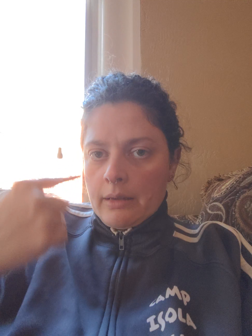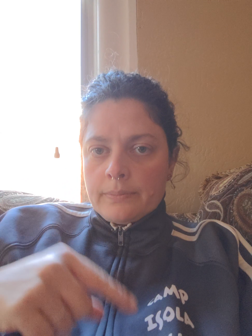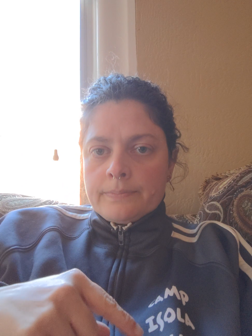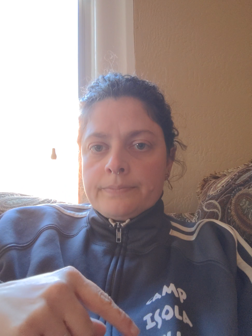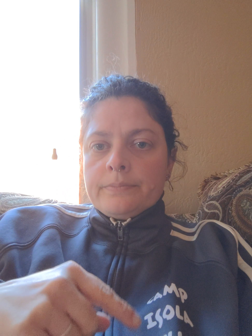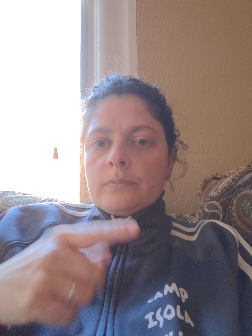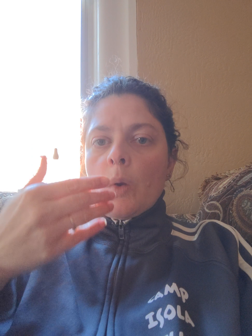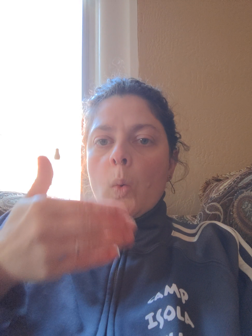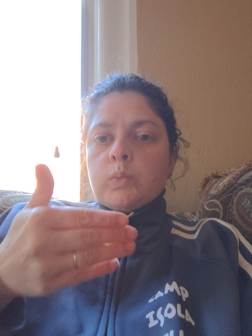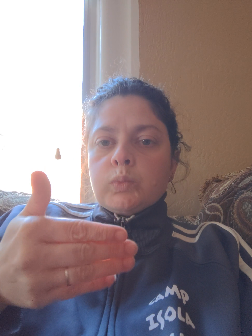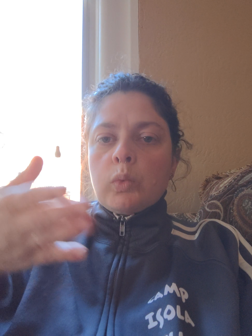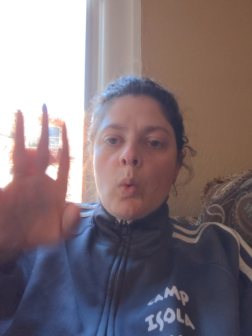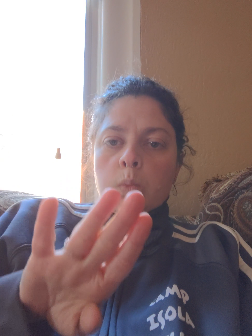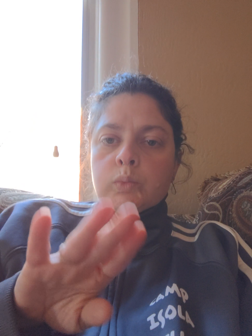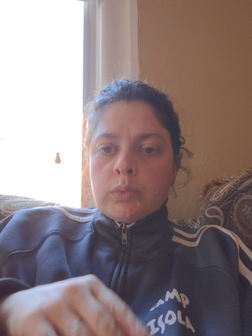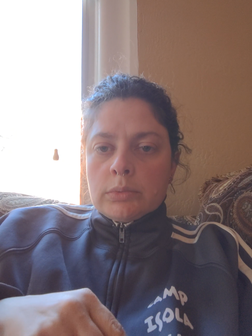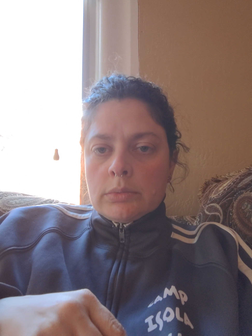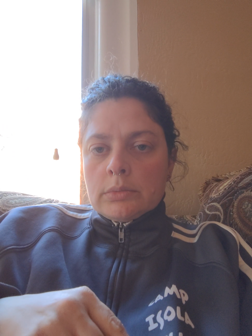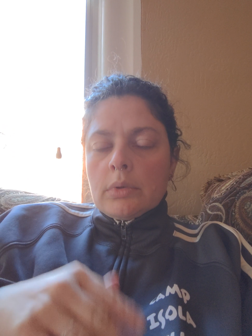close